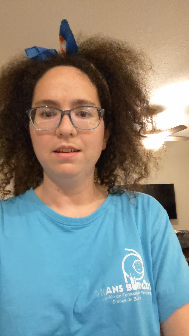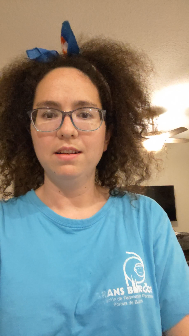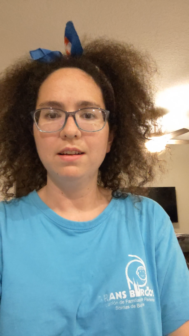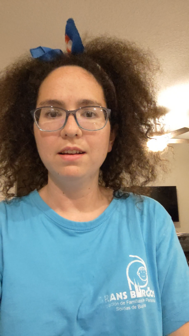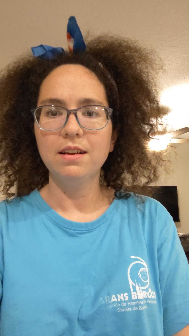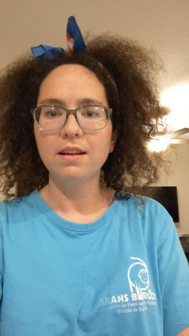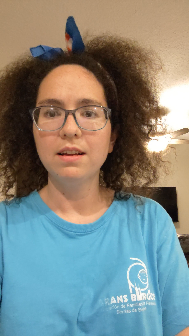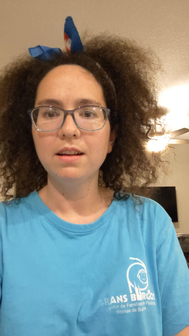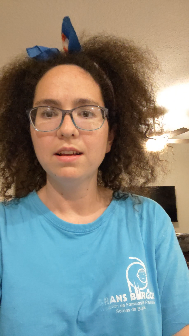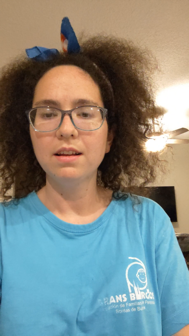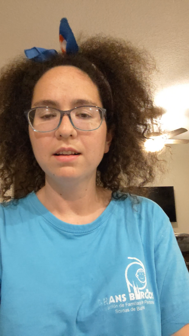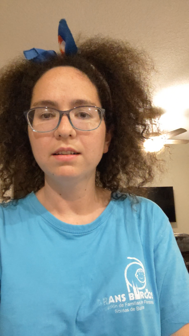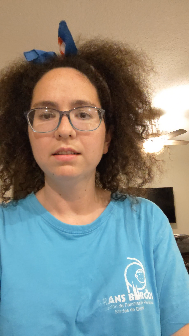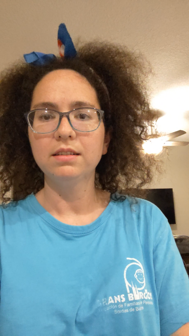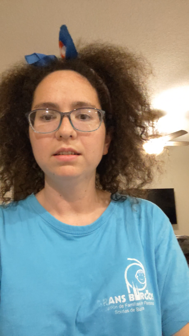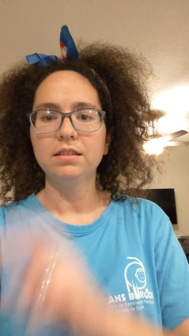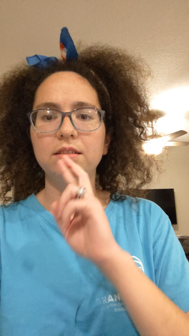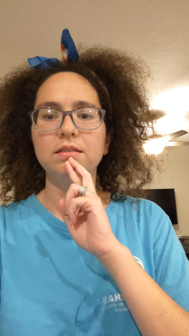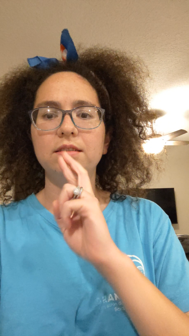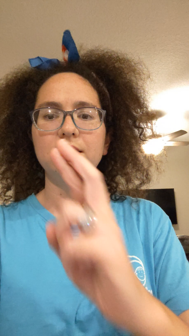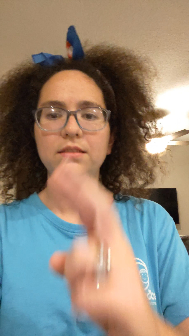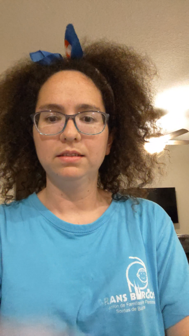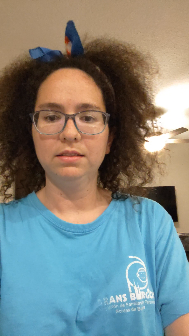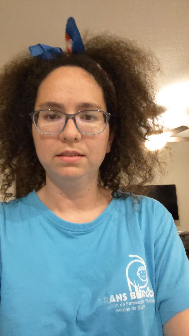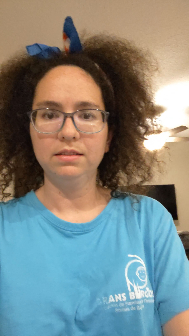are